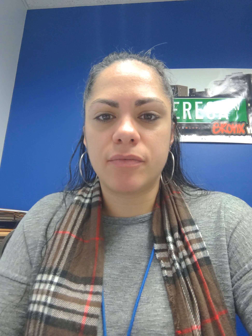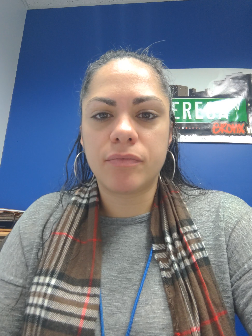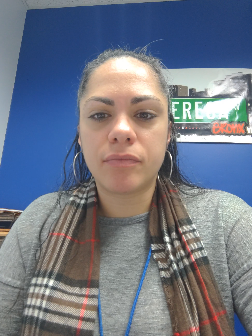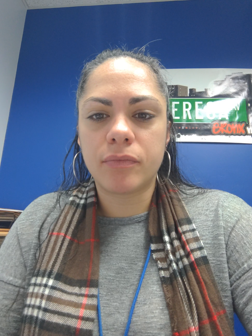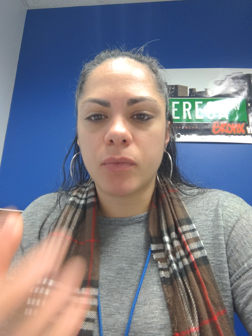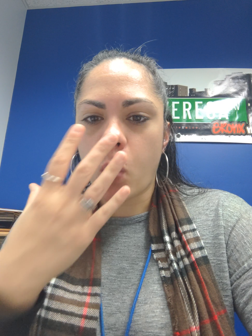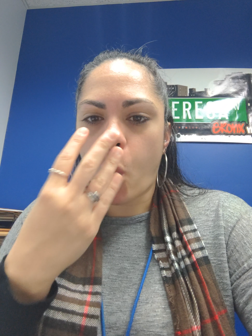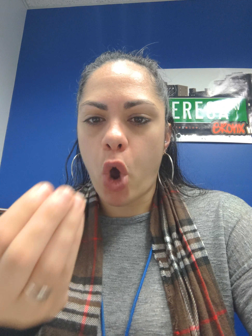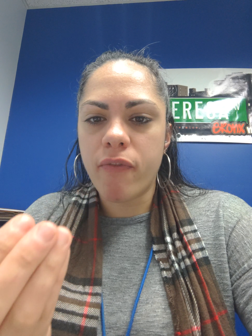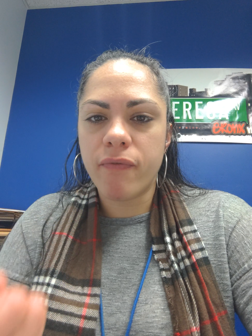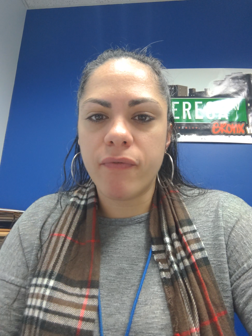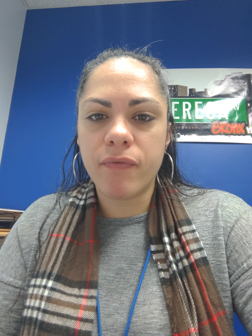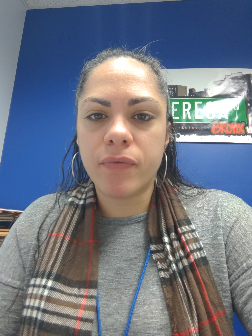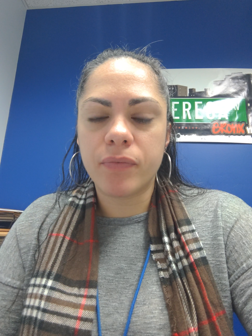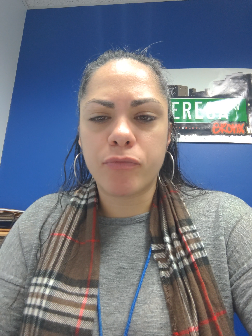wolf